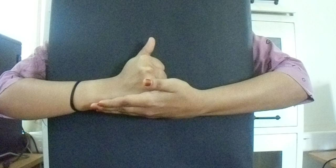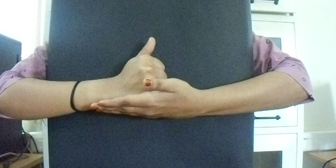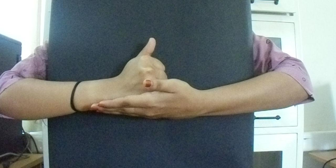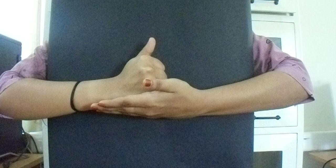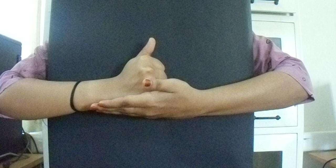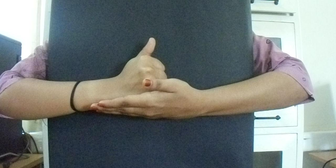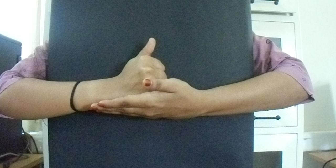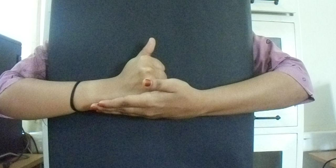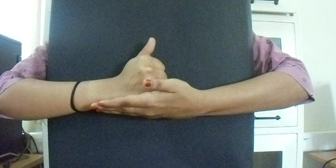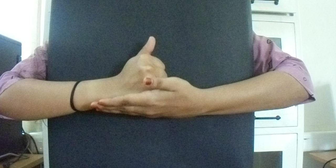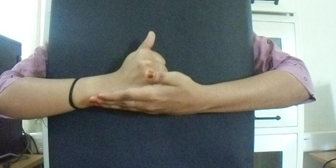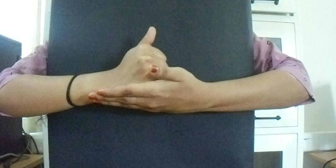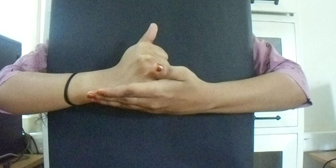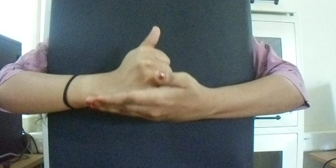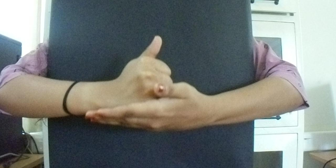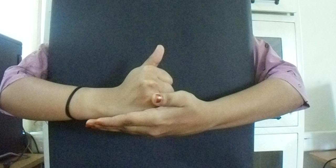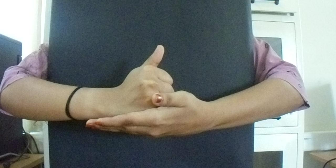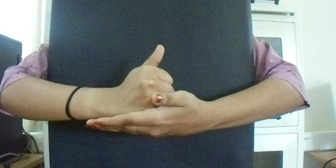help